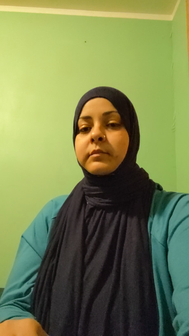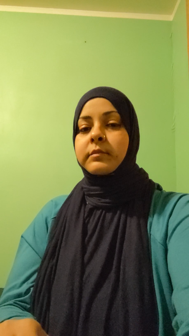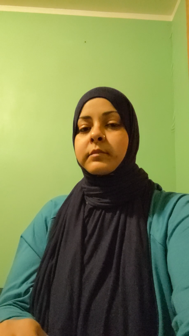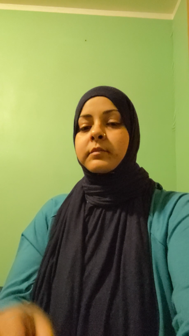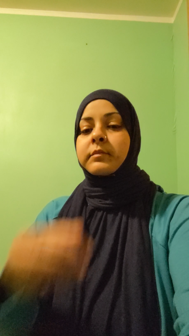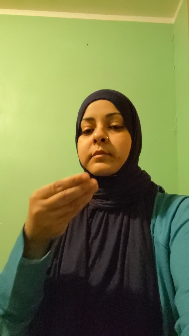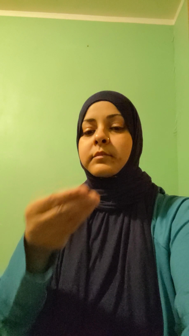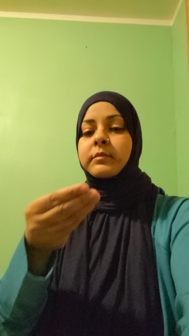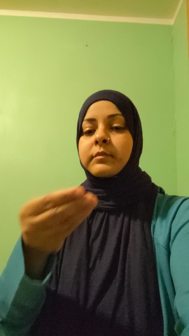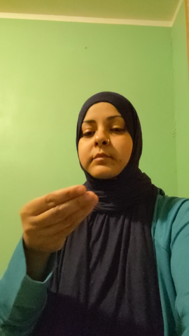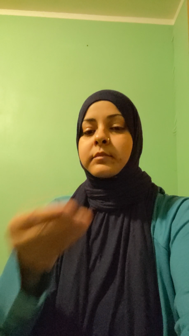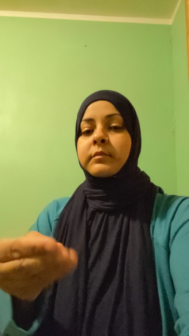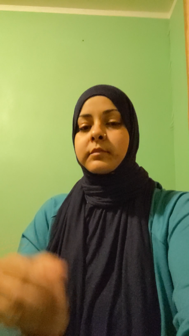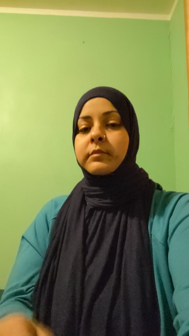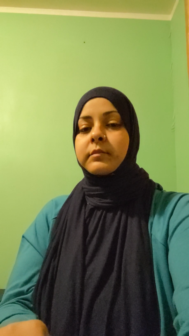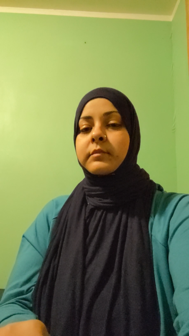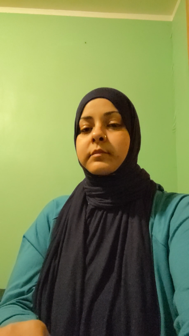feed